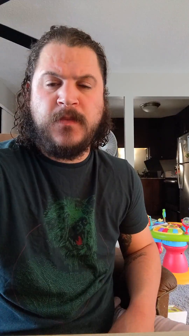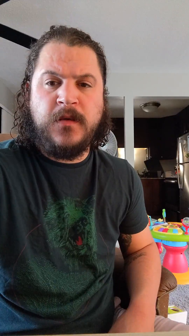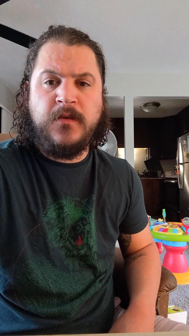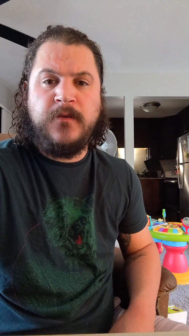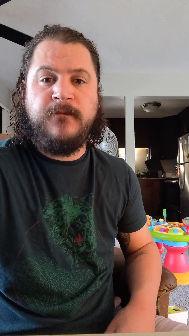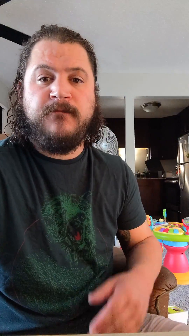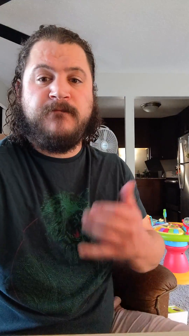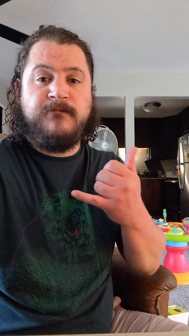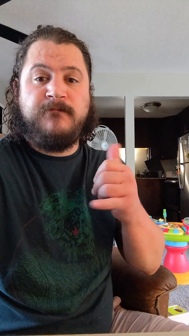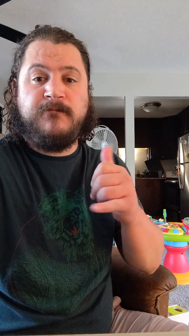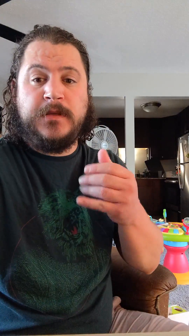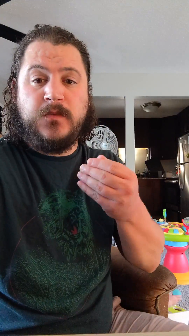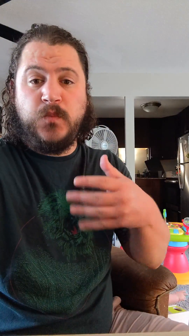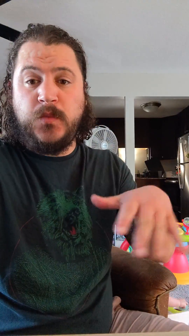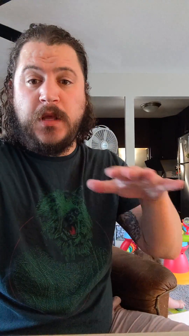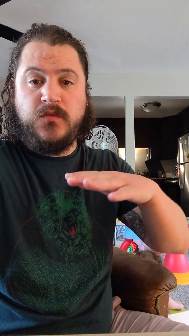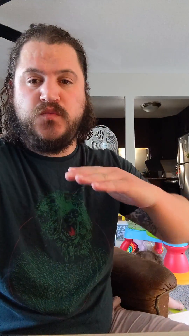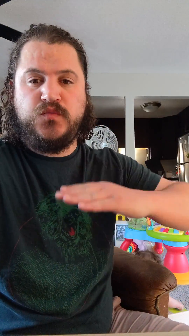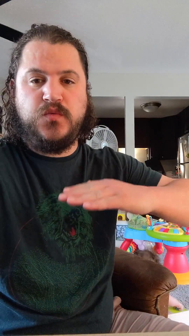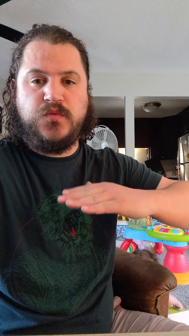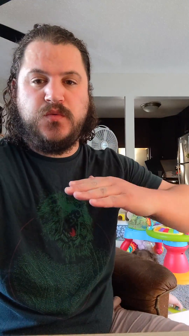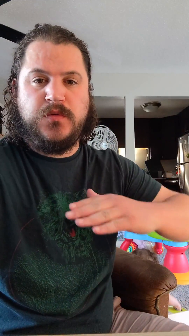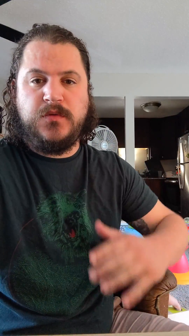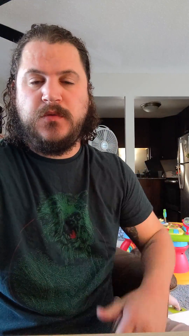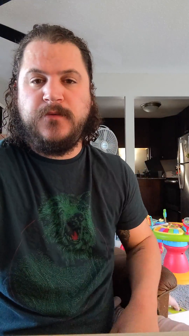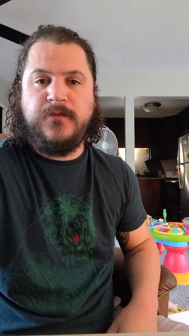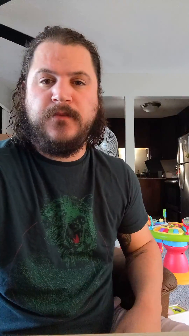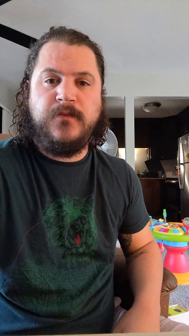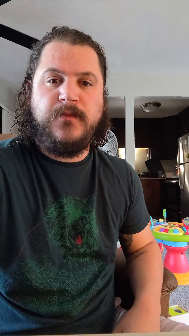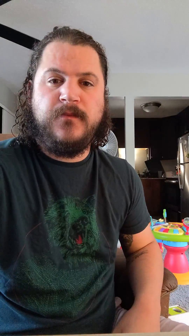playground